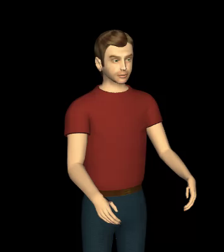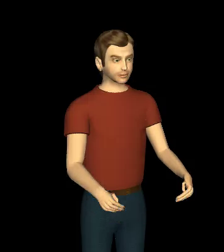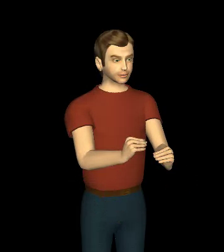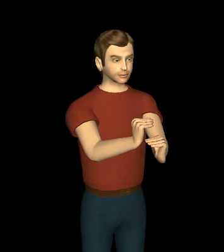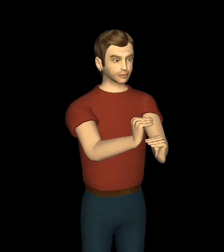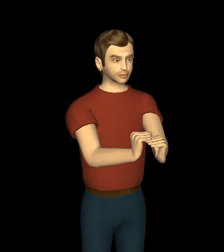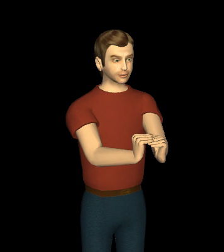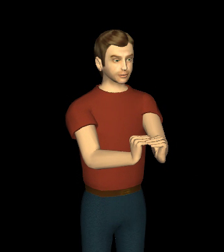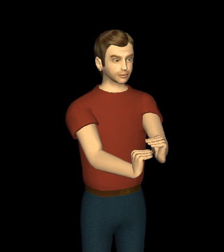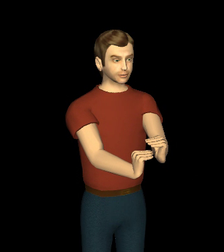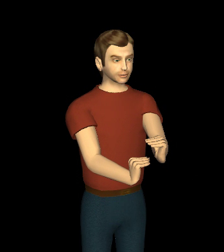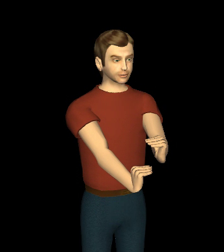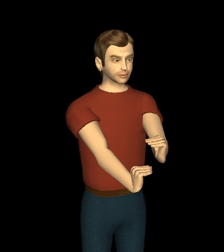برنامج